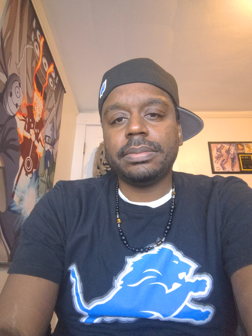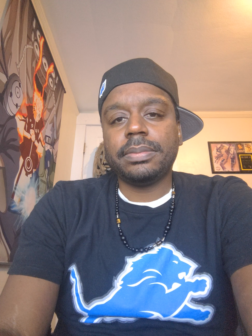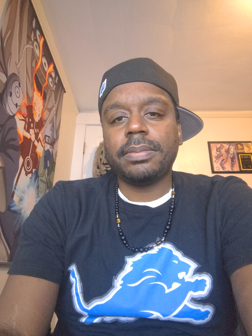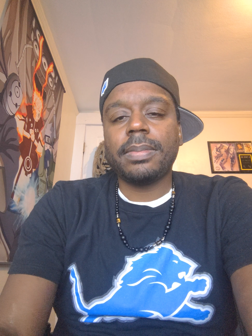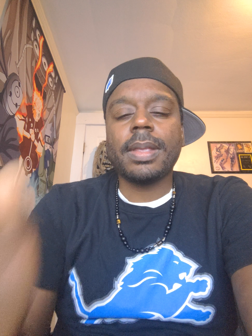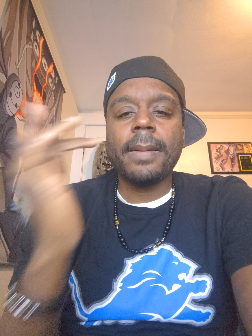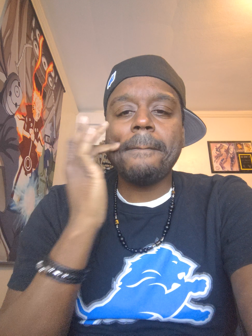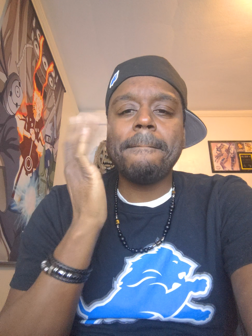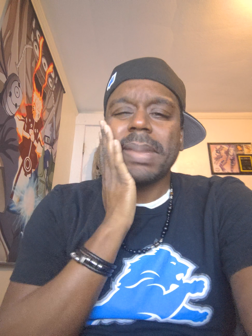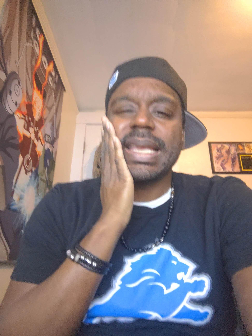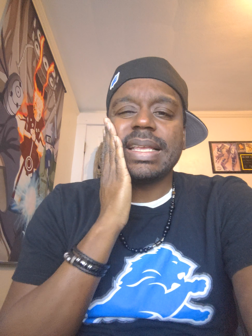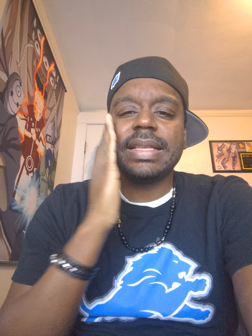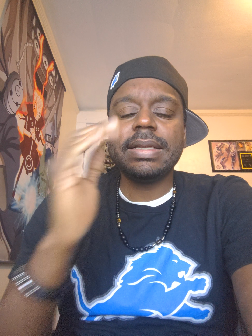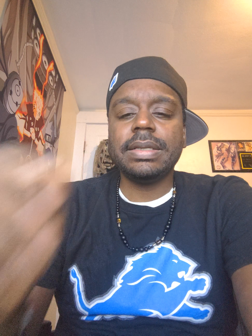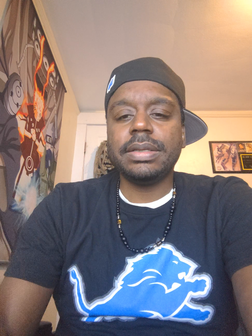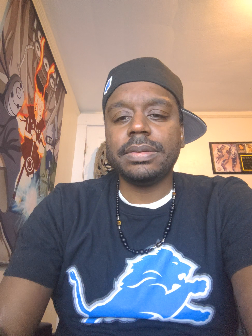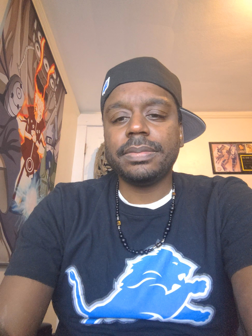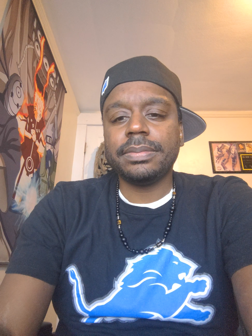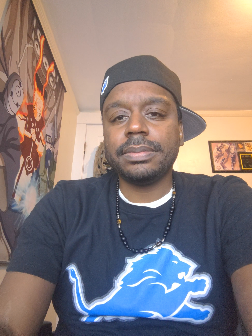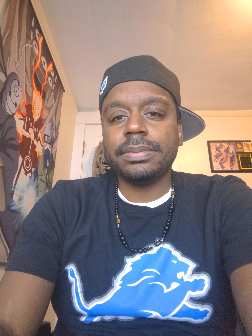bee